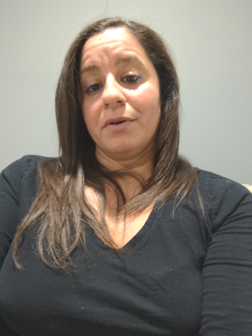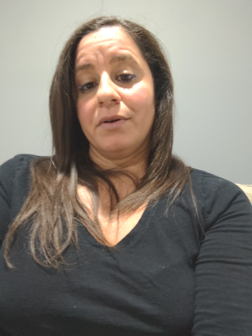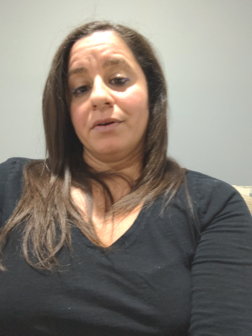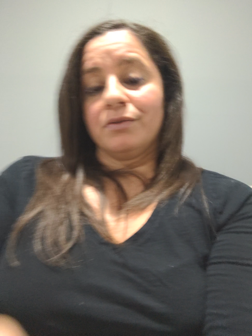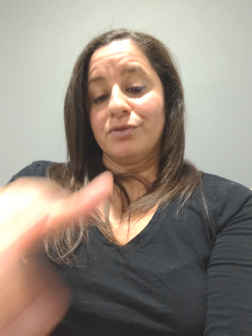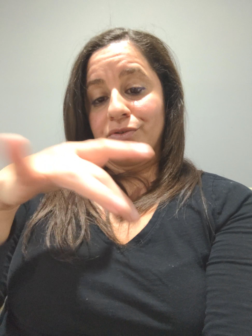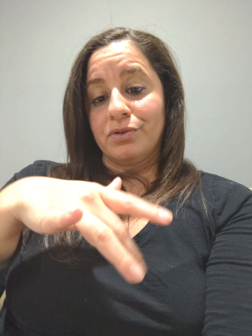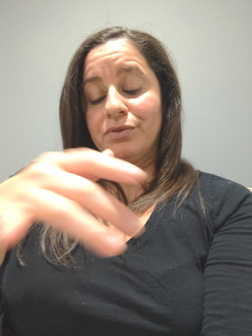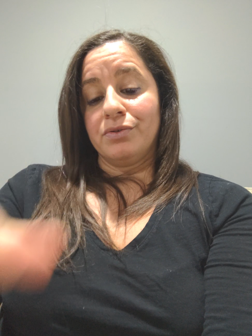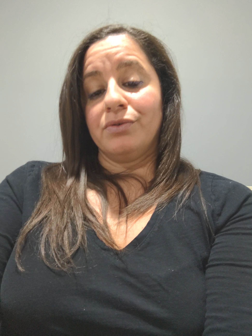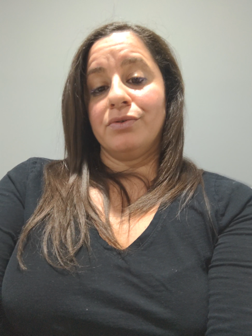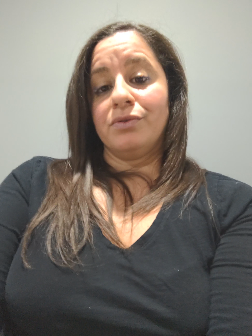touch